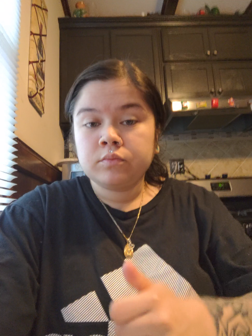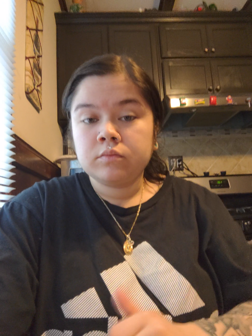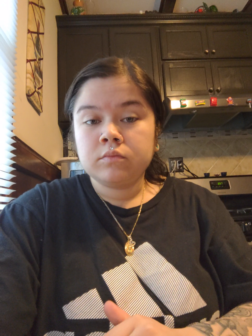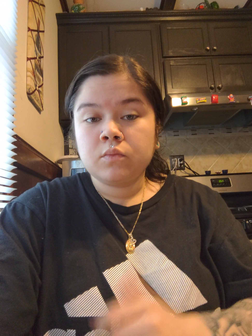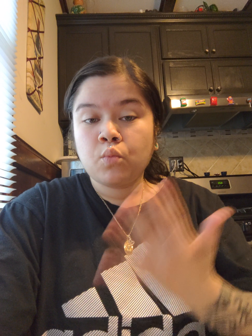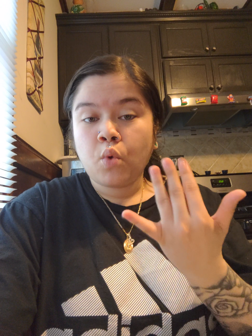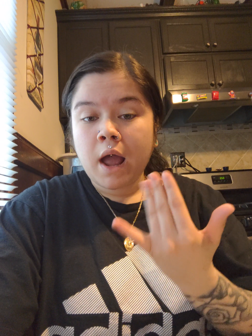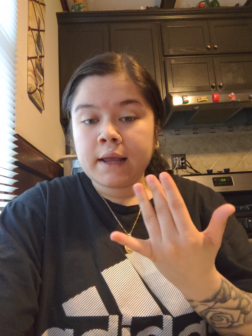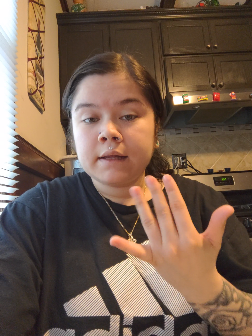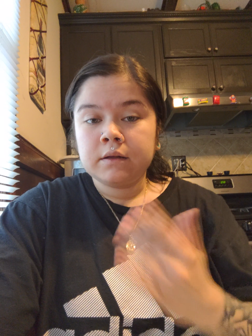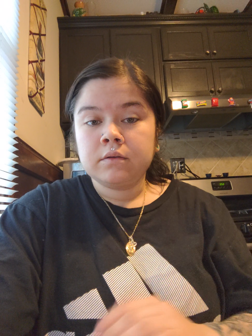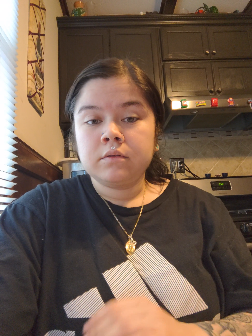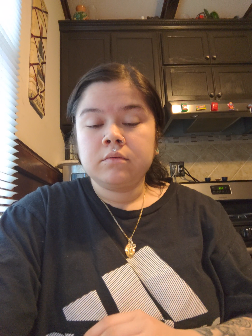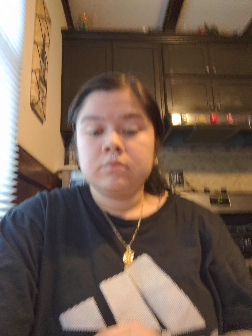wait